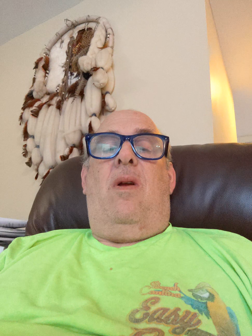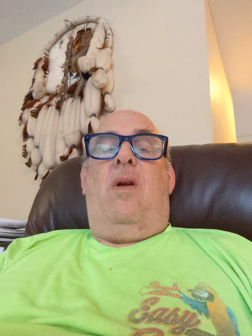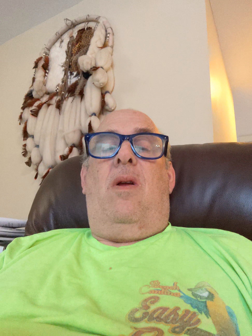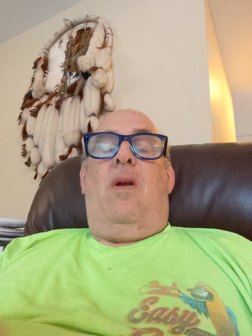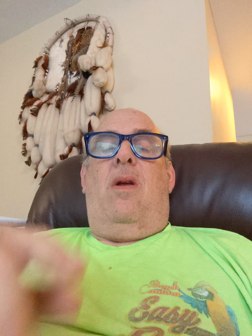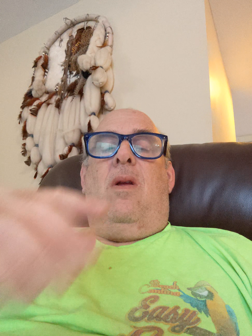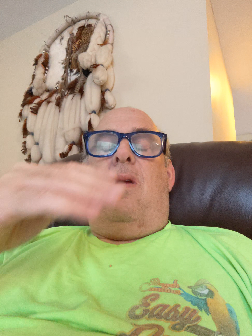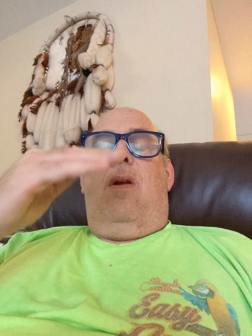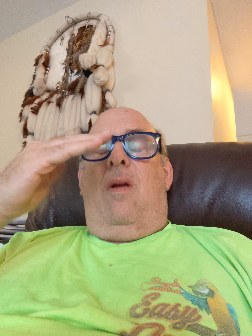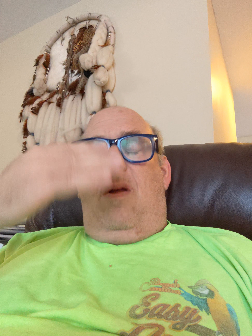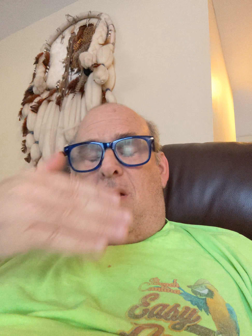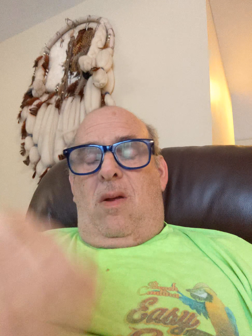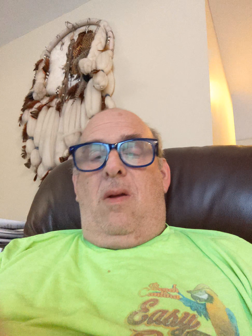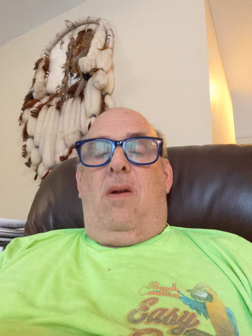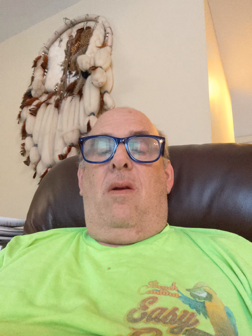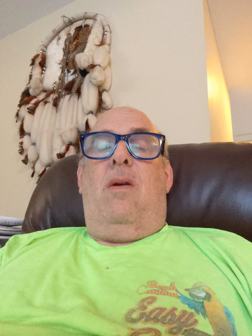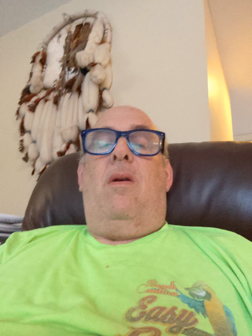sleepy